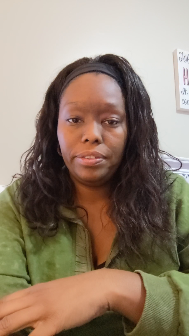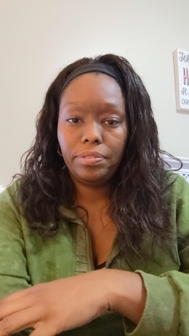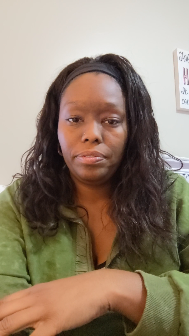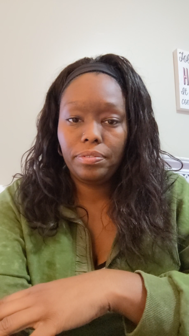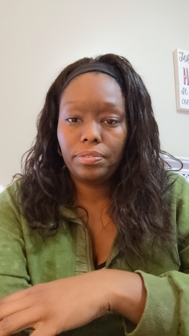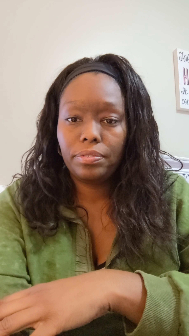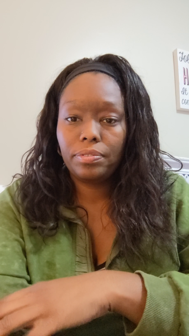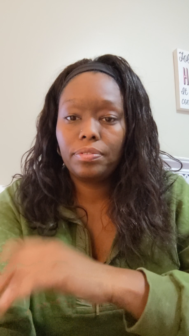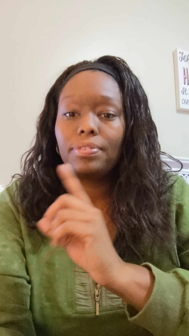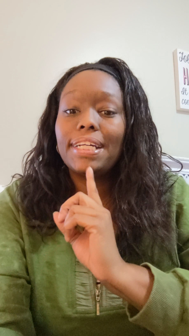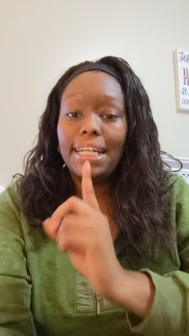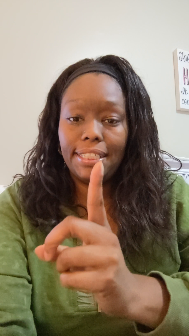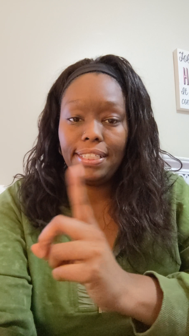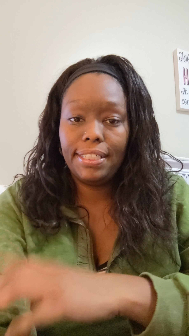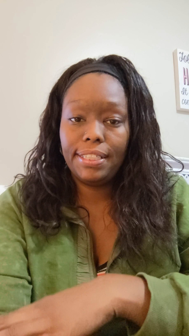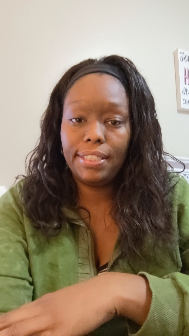is